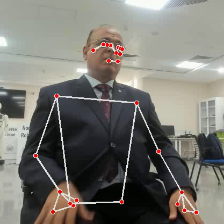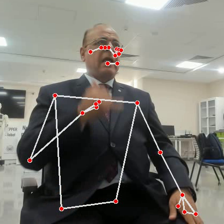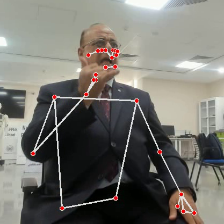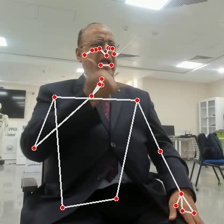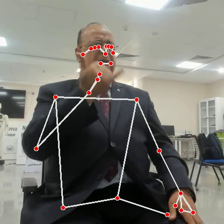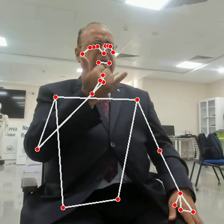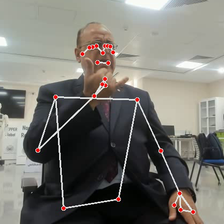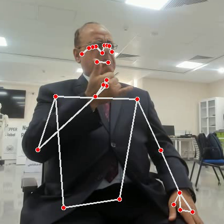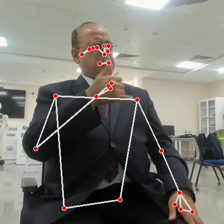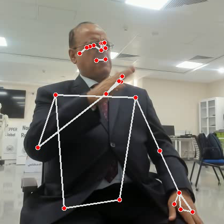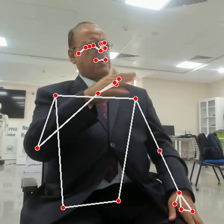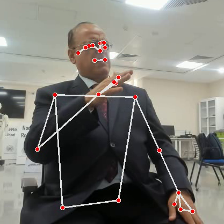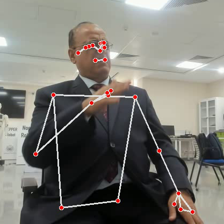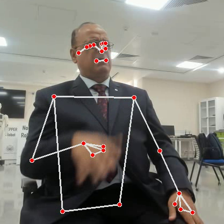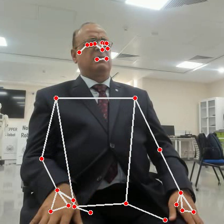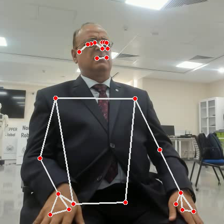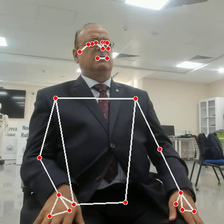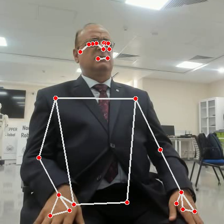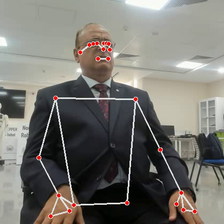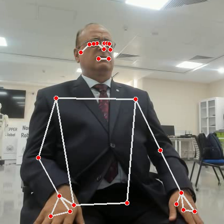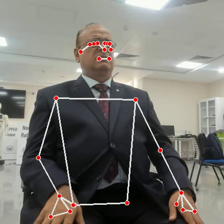sabhlala